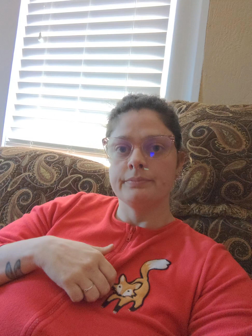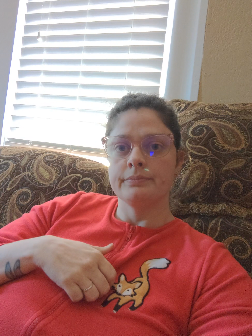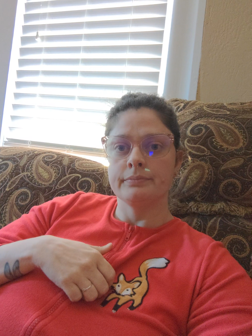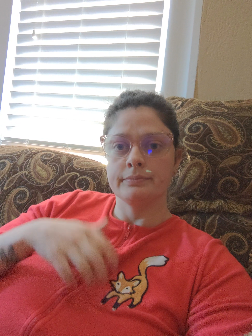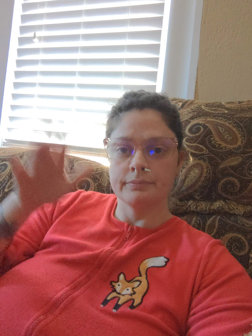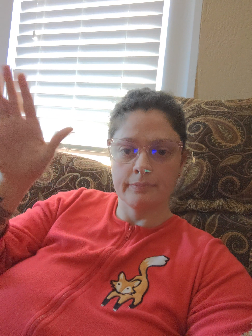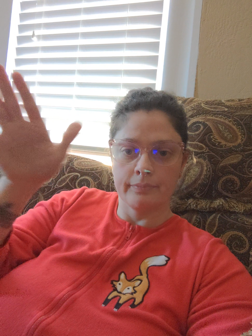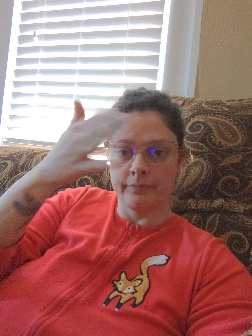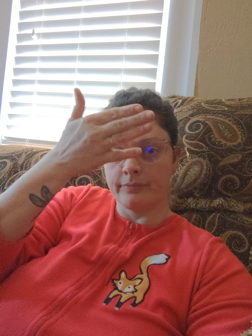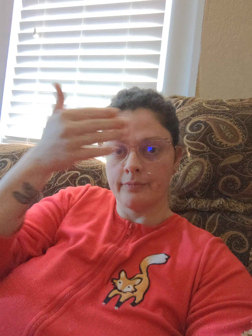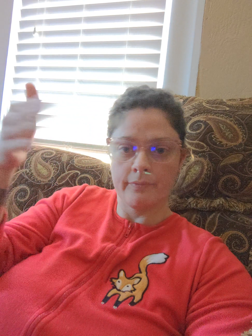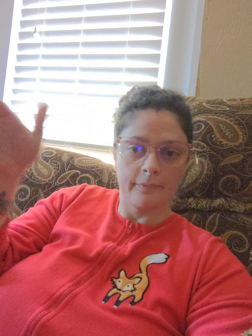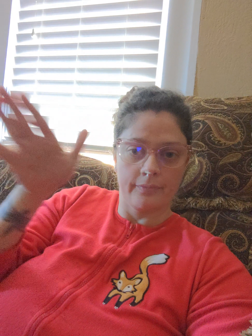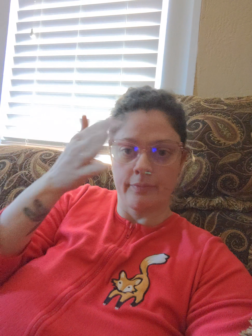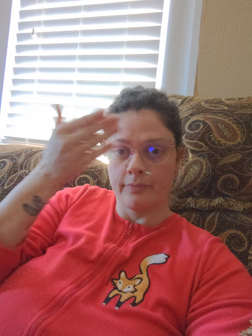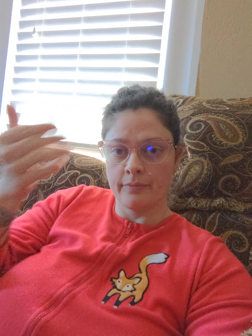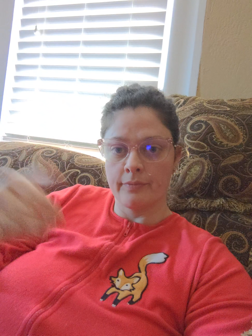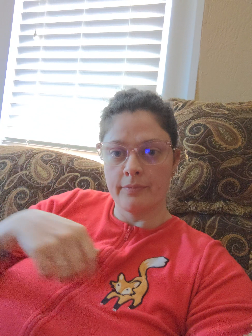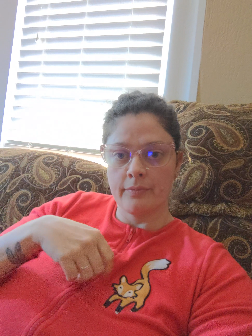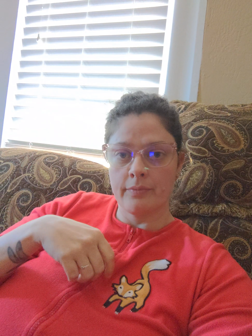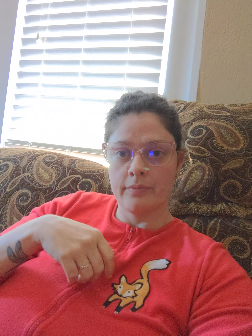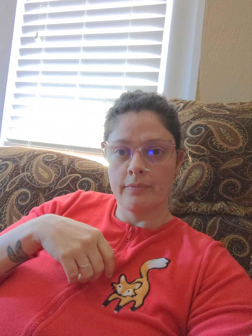flag